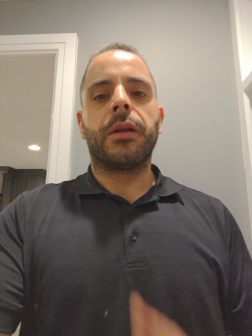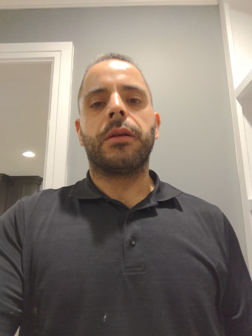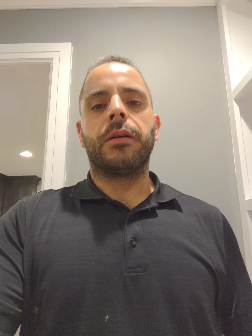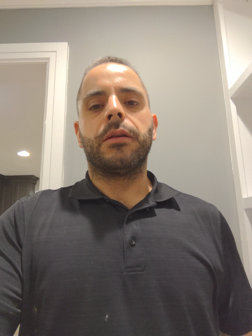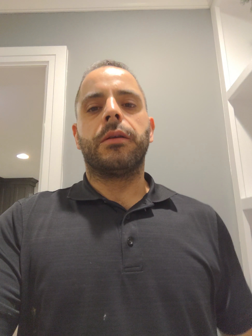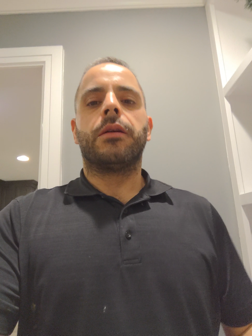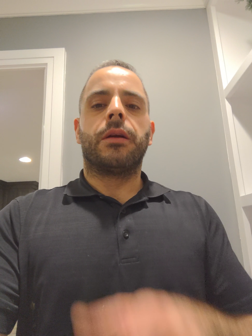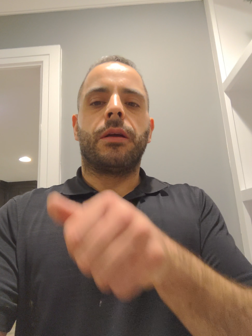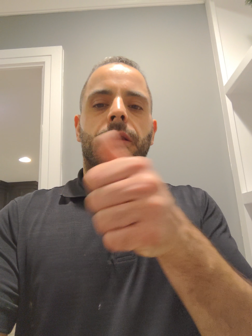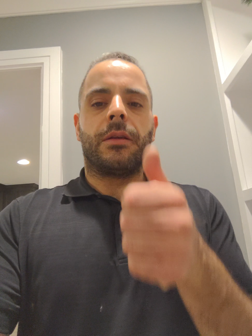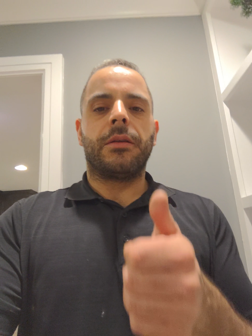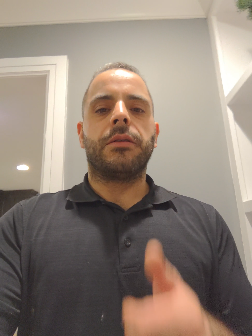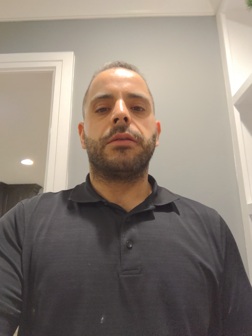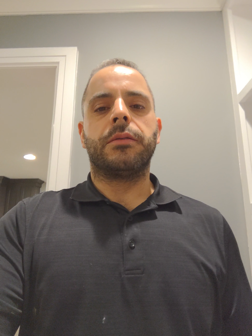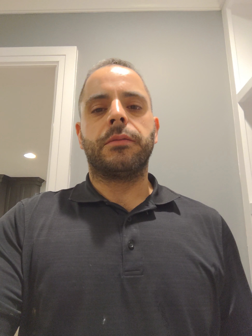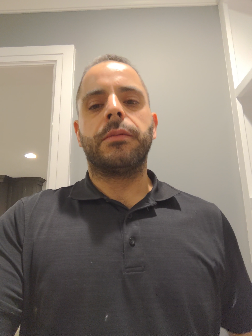another